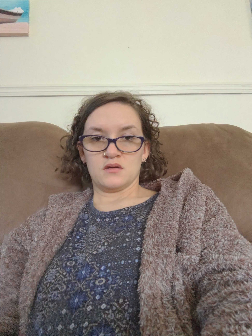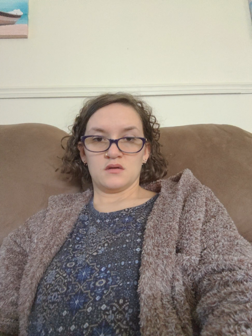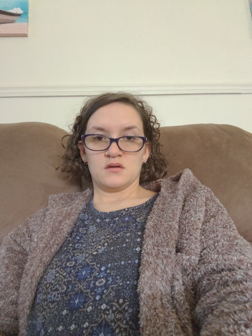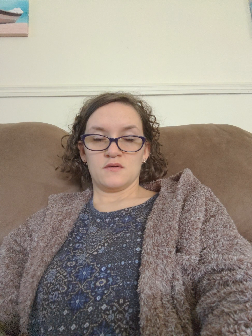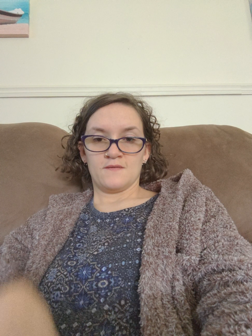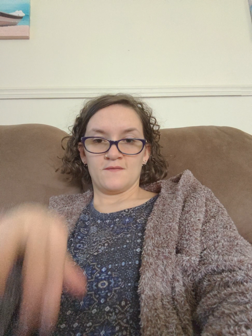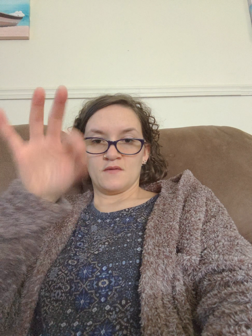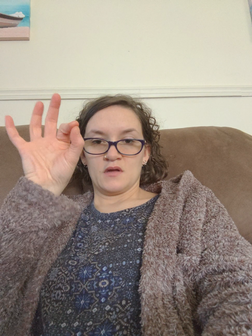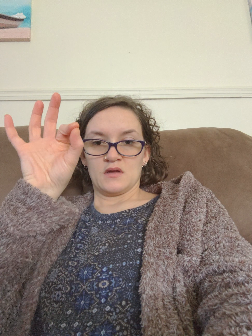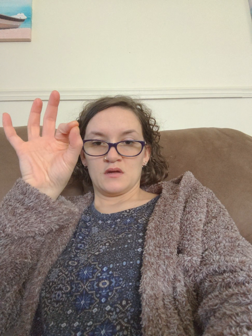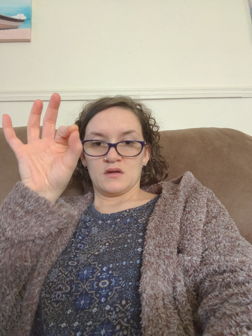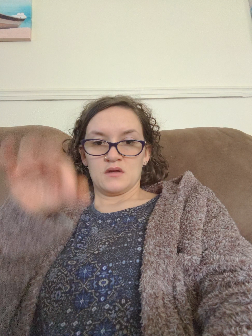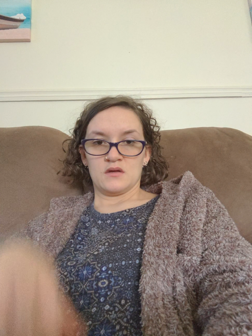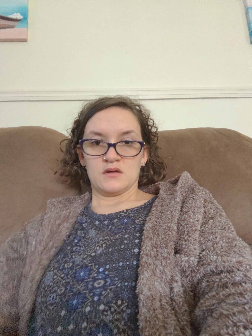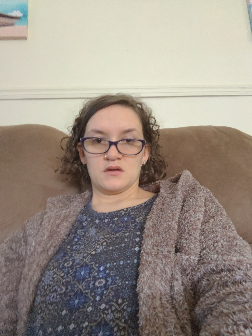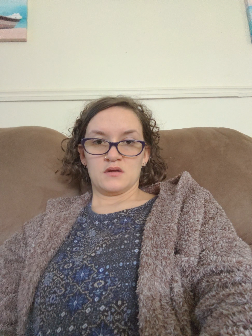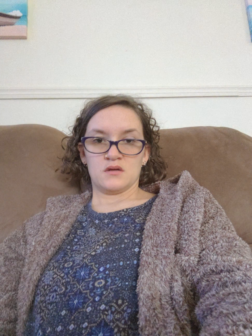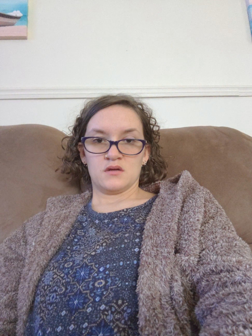find